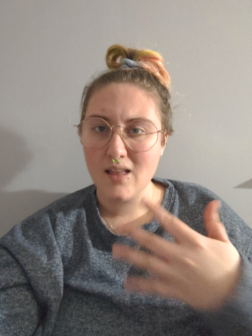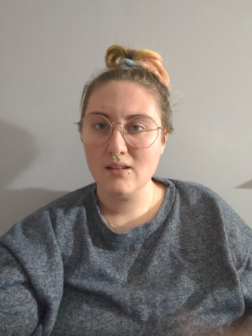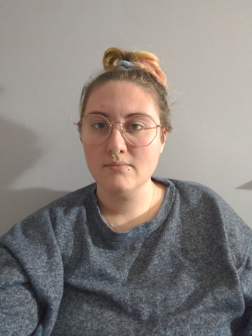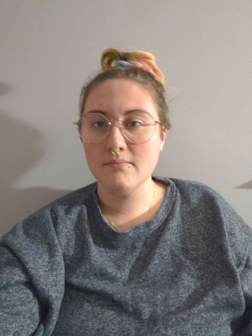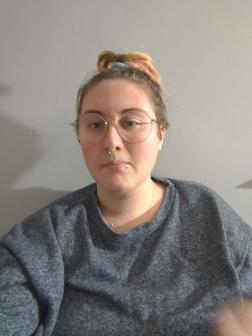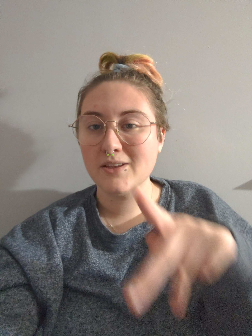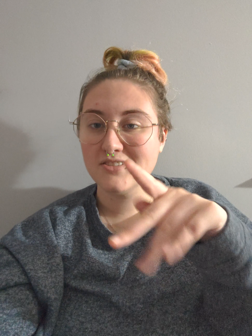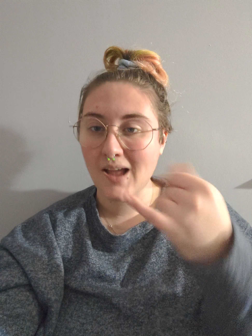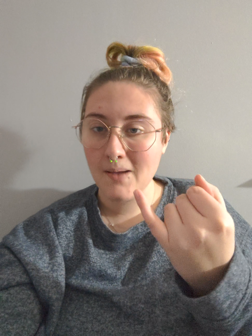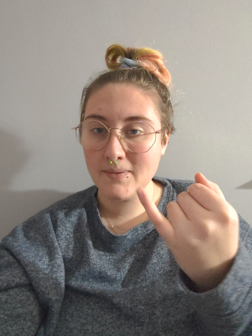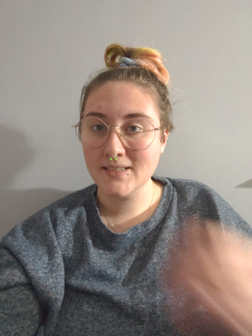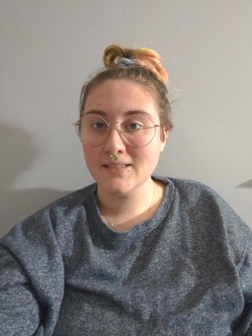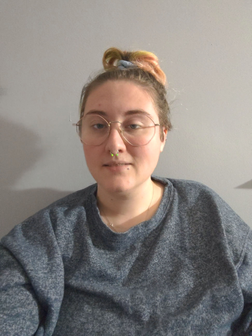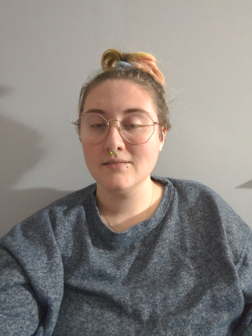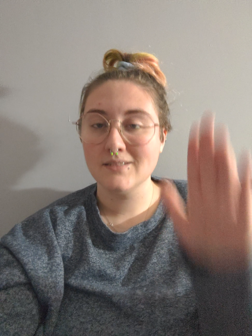pajamas